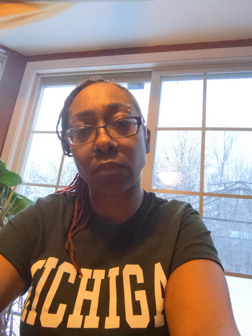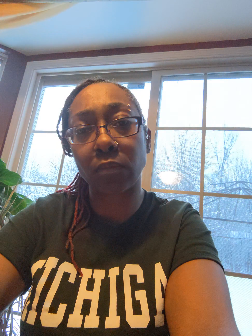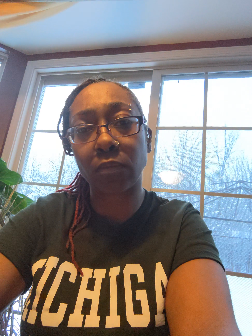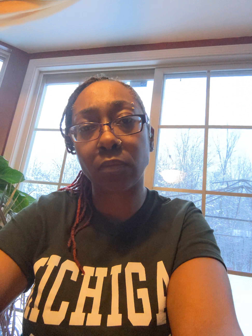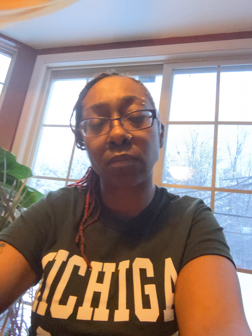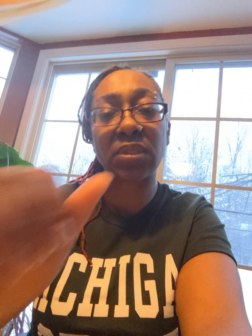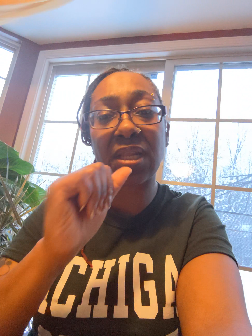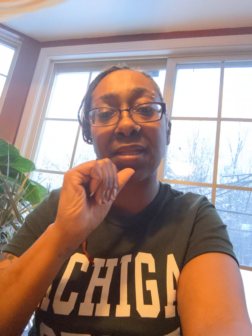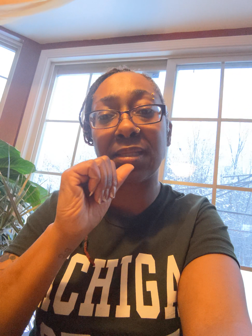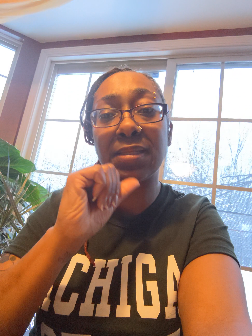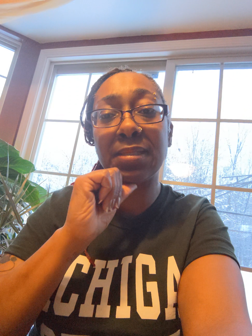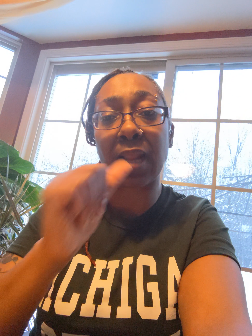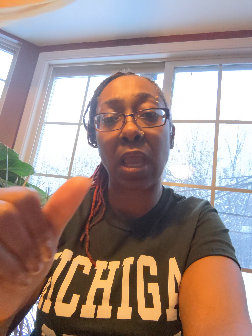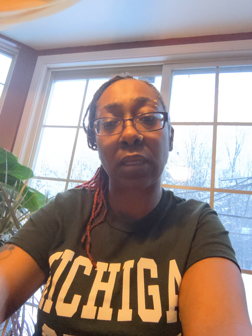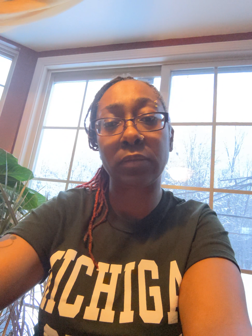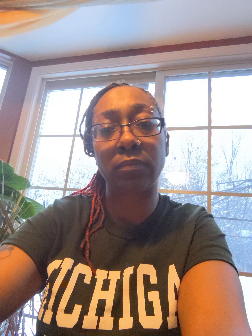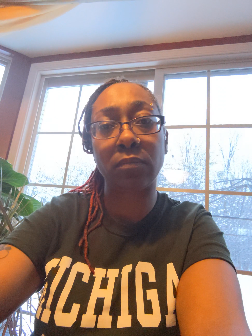not